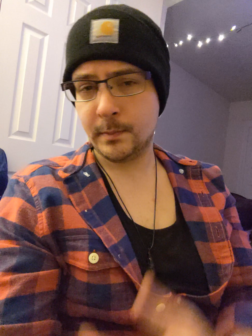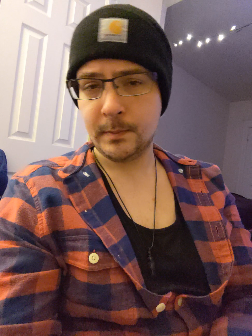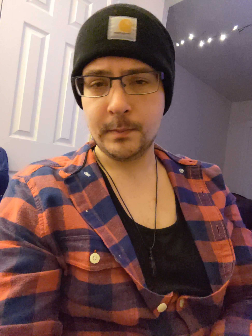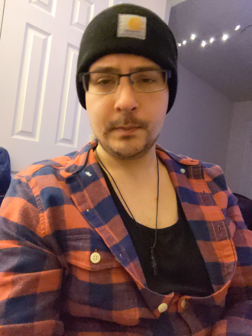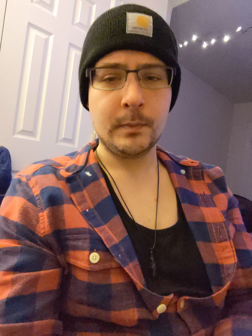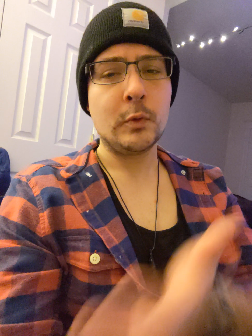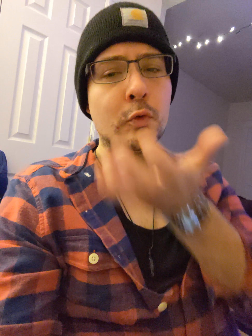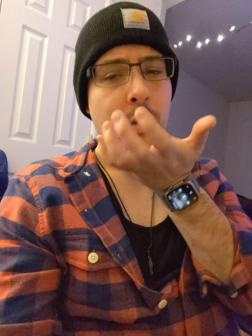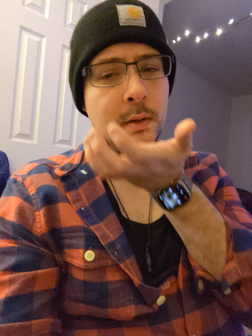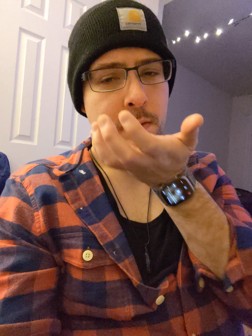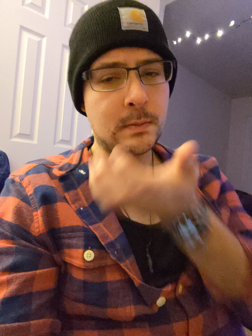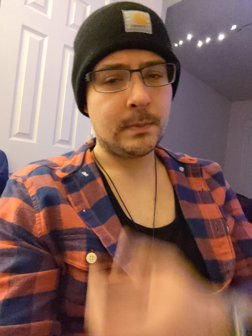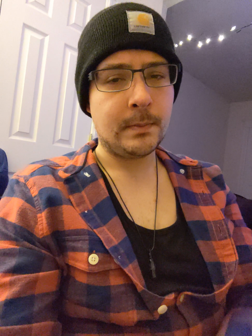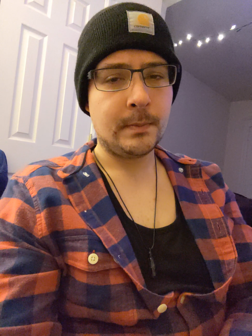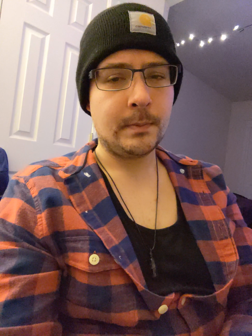grass